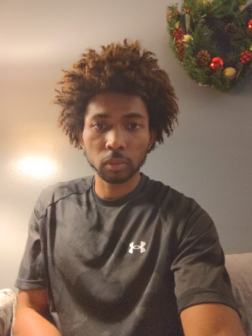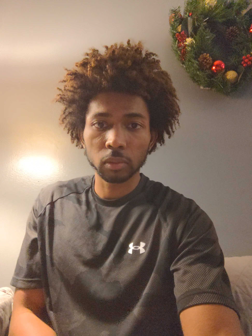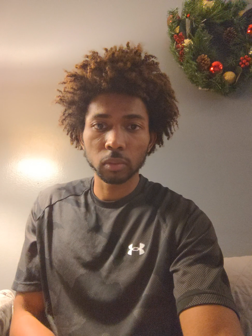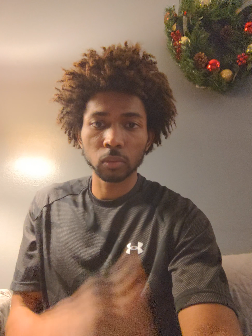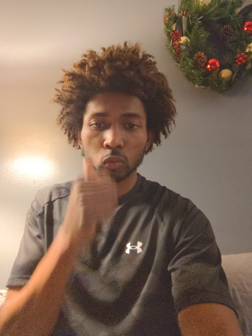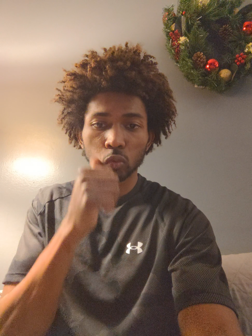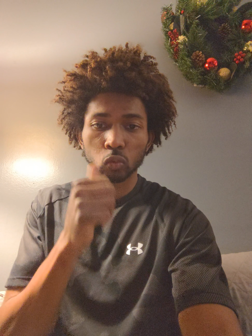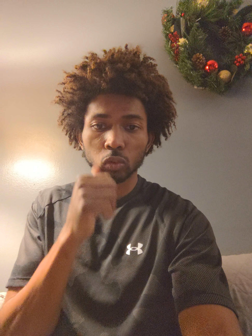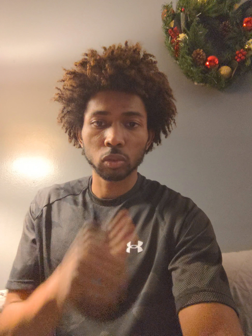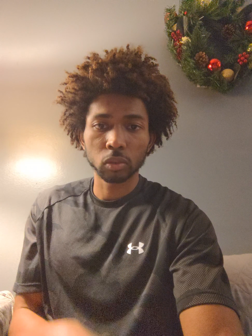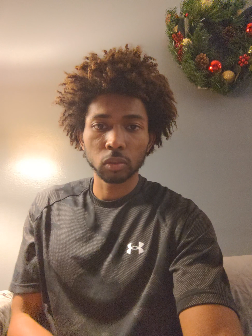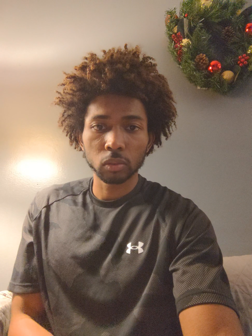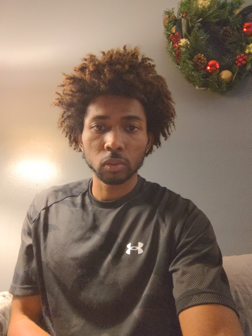girl